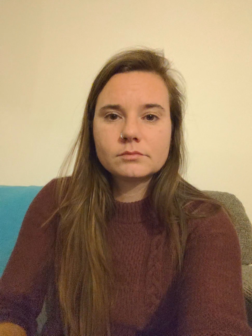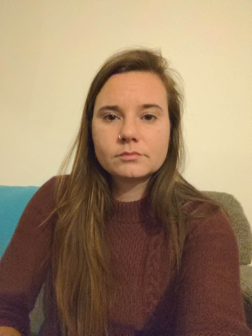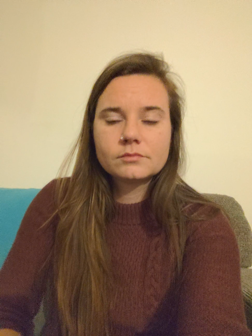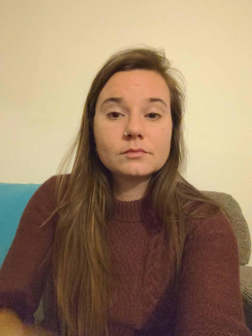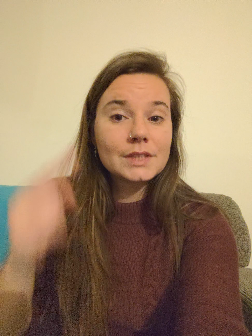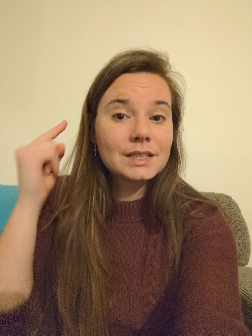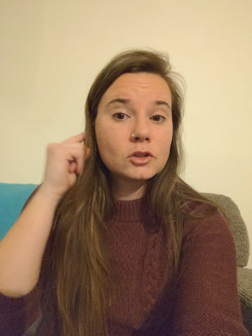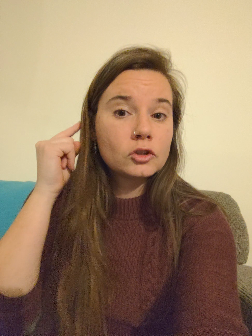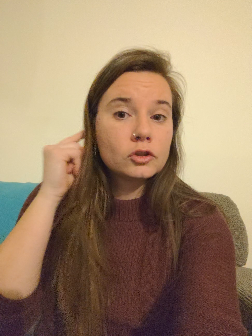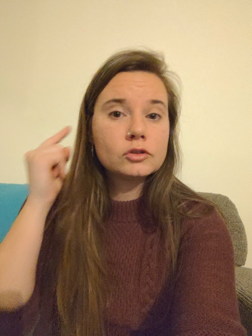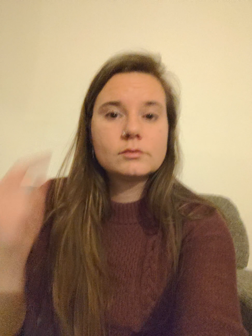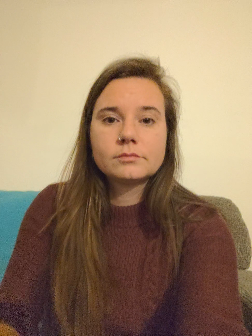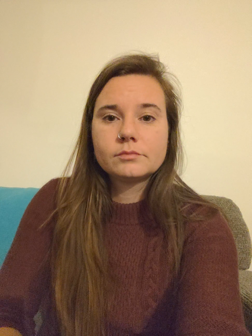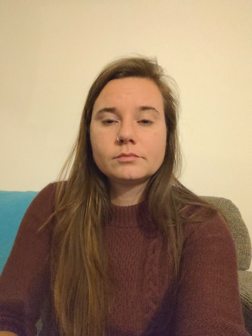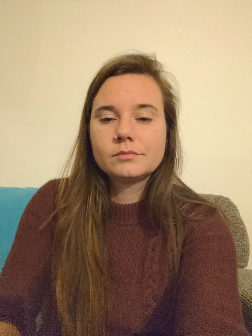ear